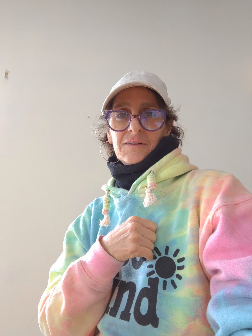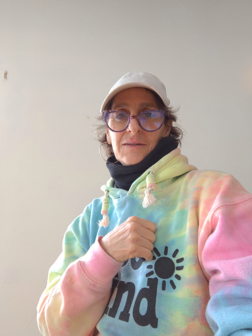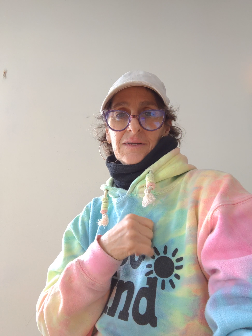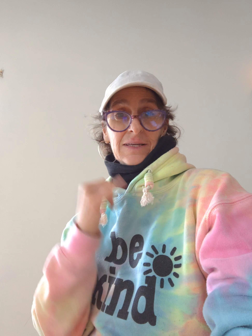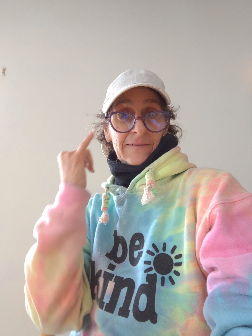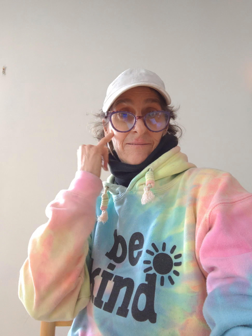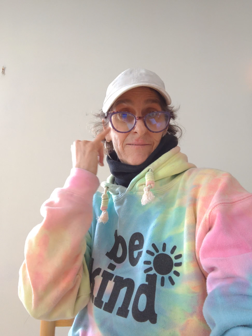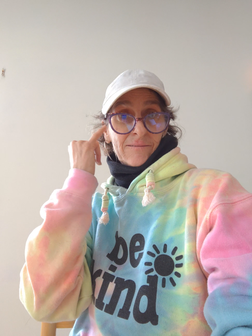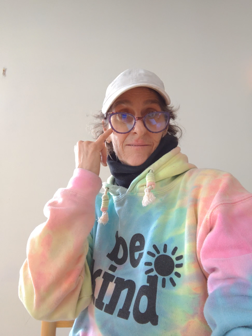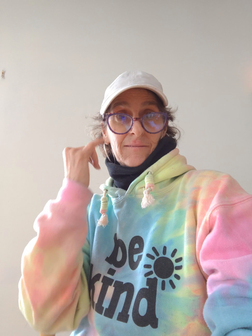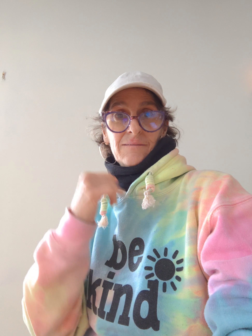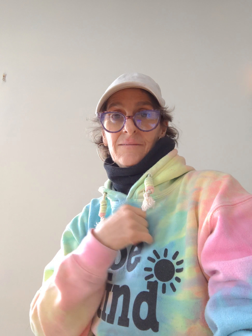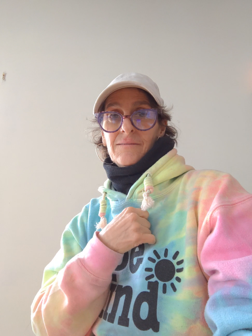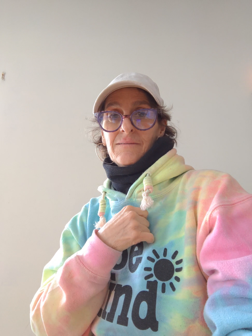if